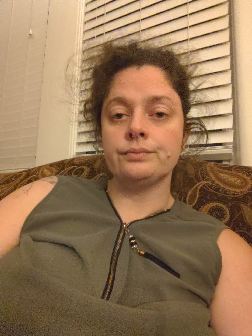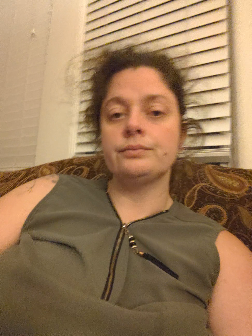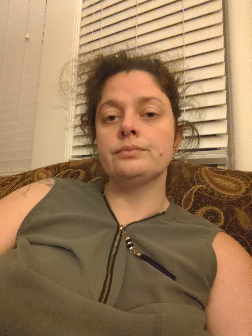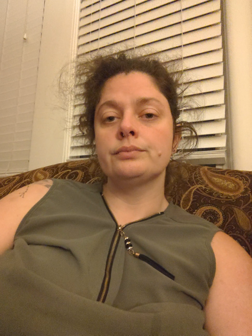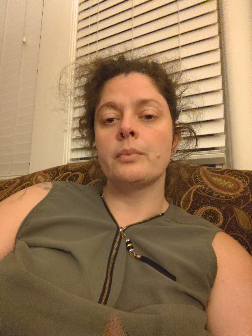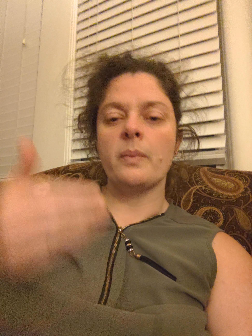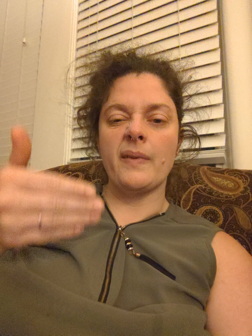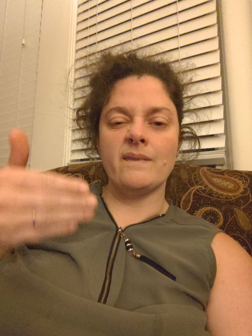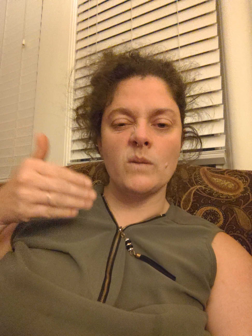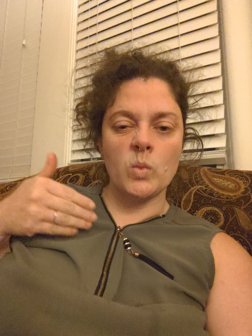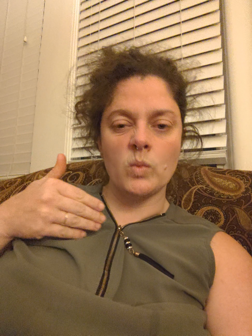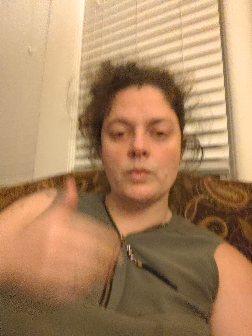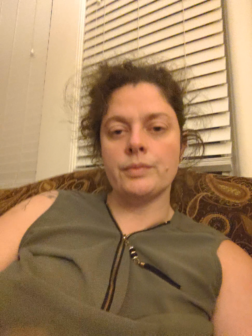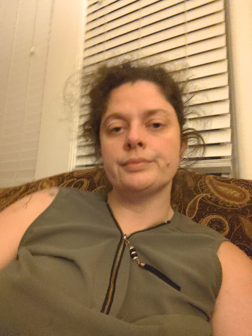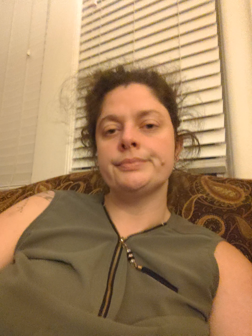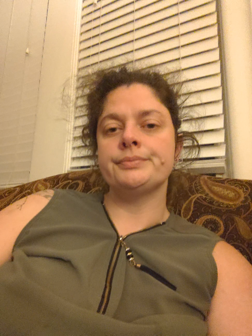before